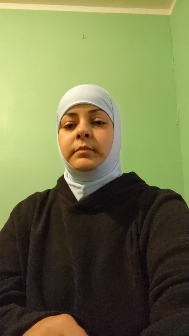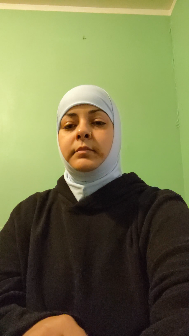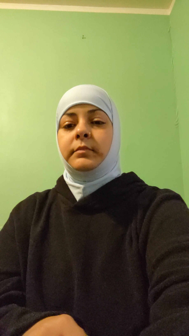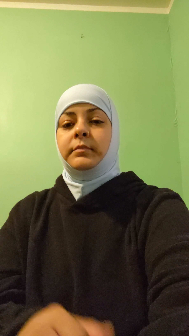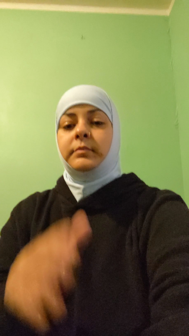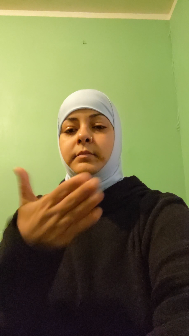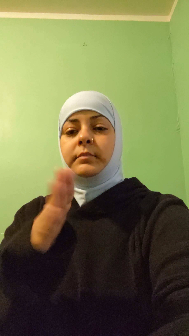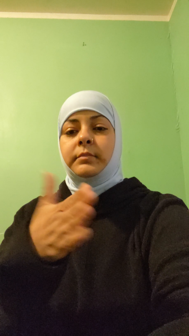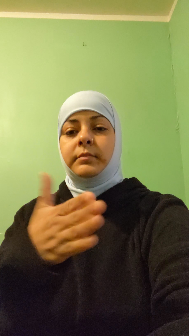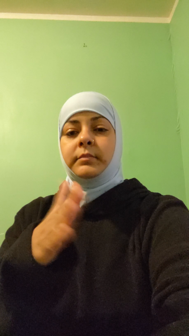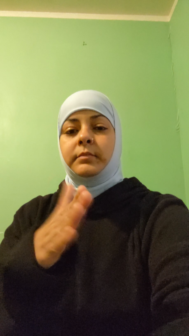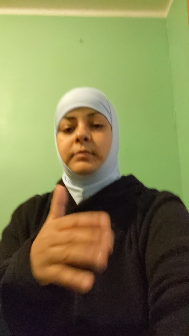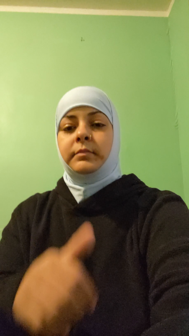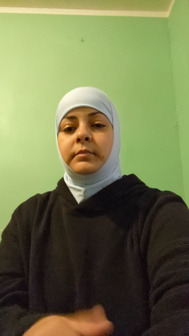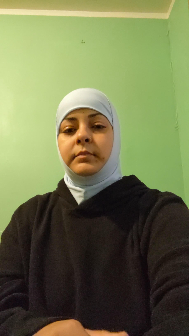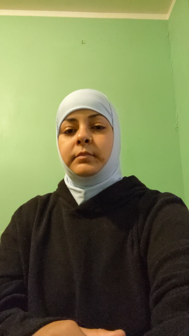share